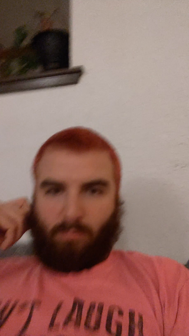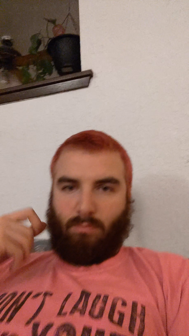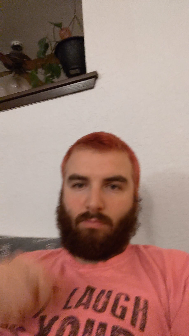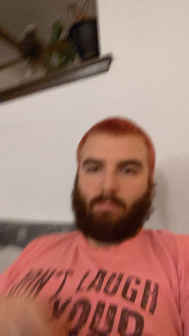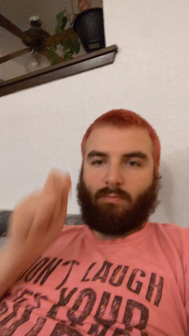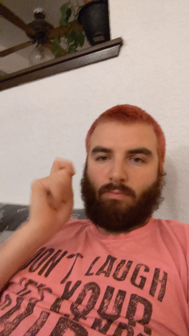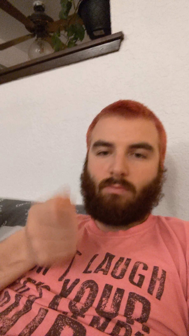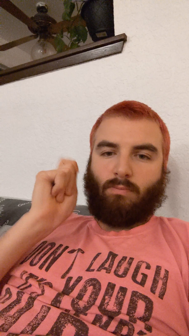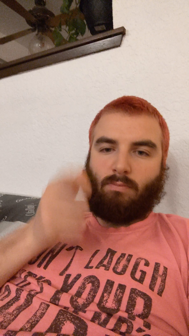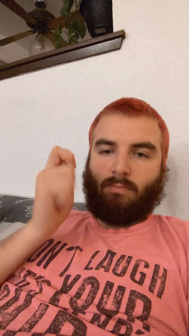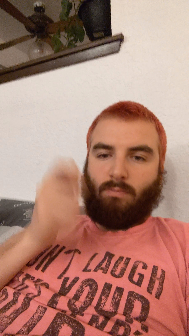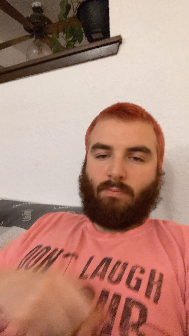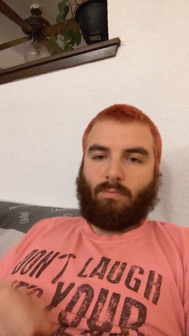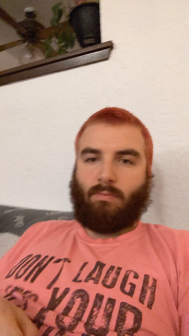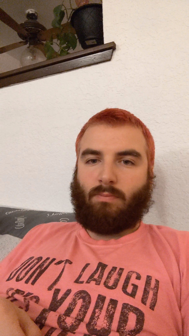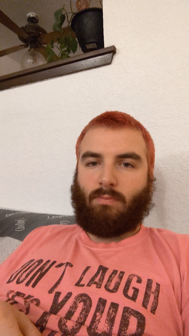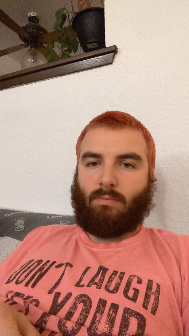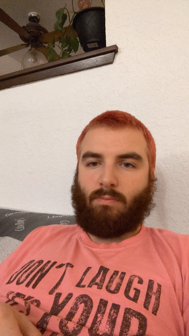hammer